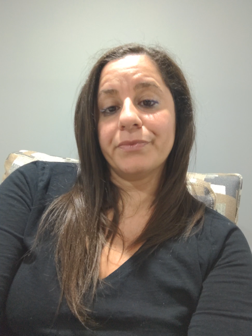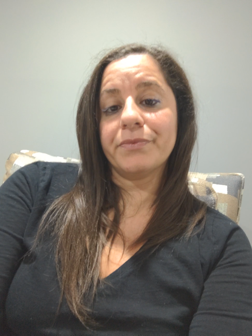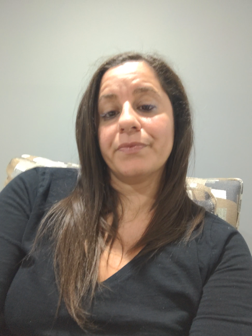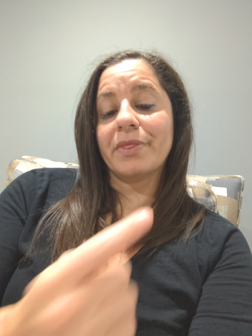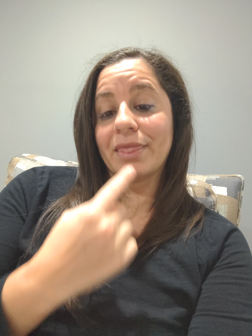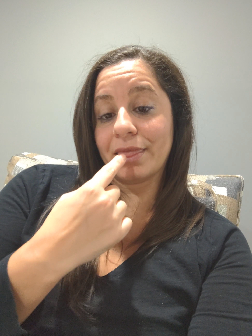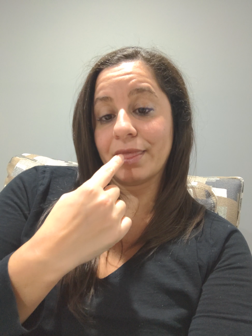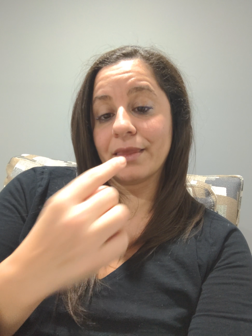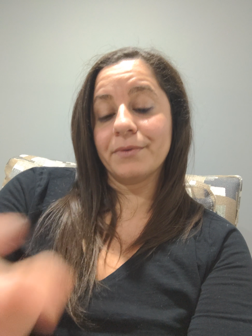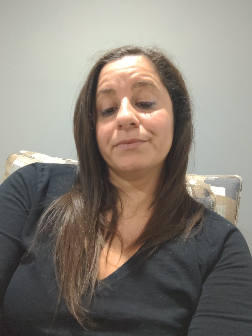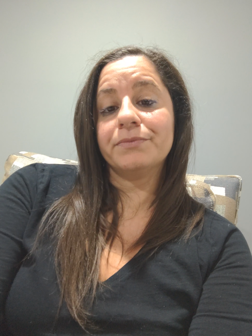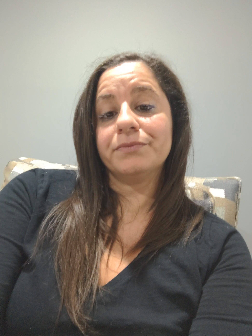tongue